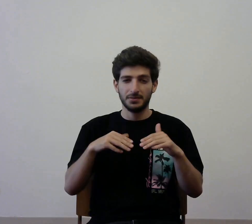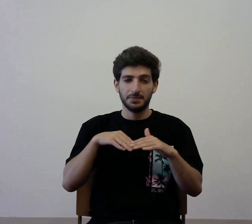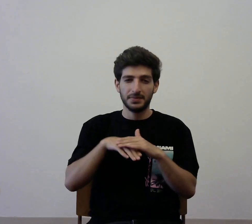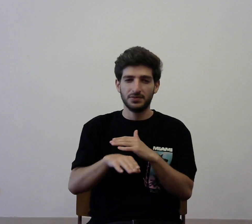metro